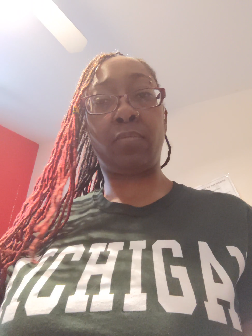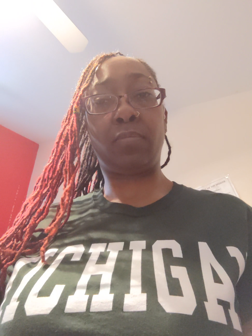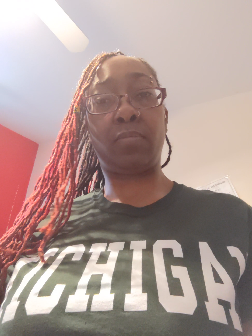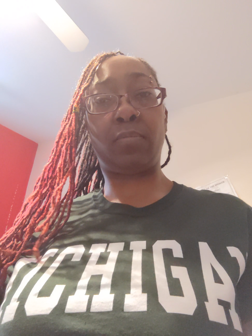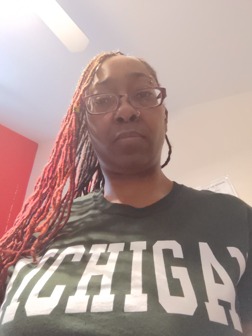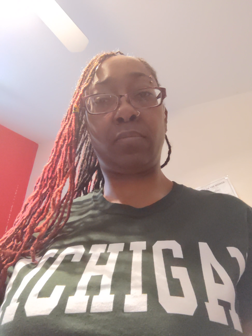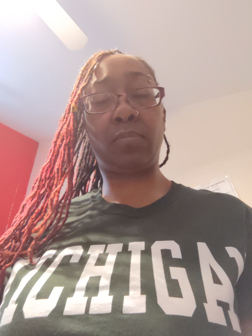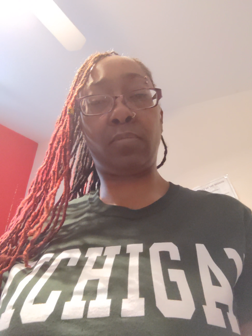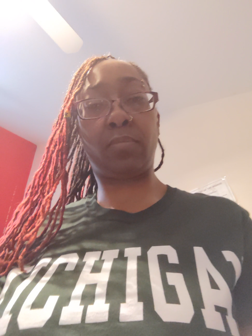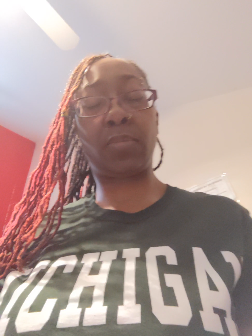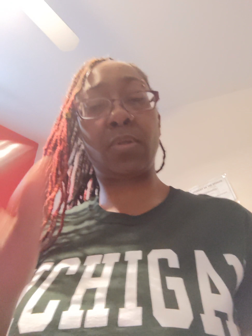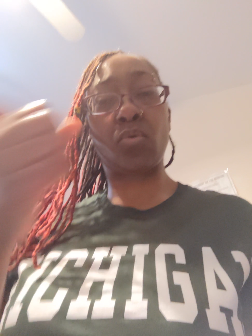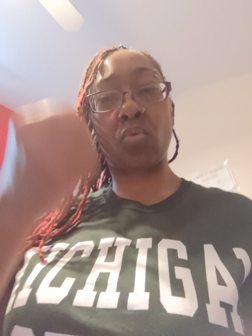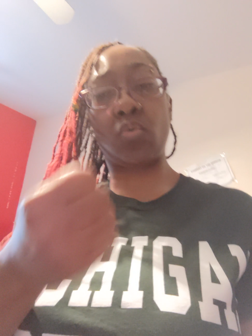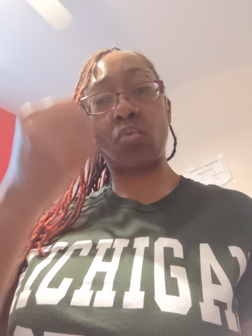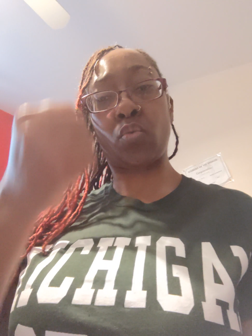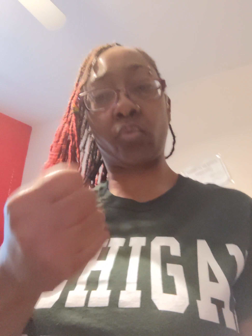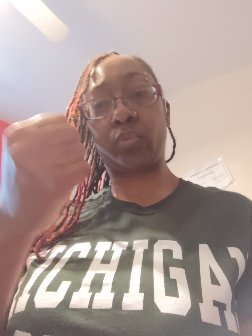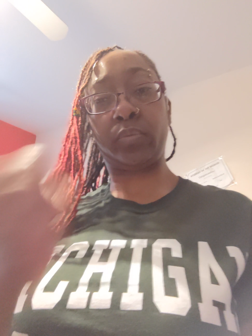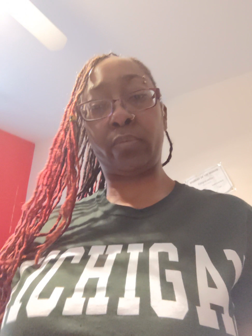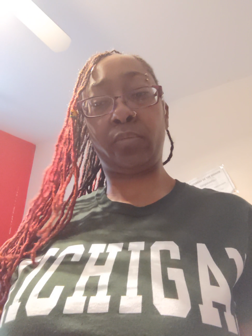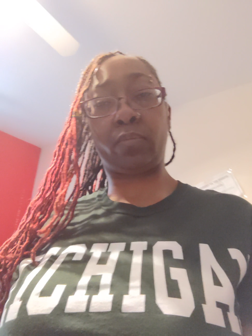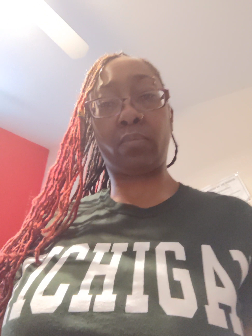car